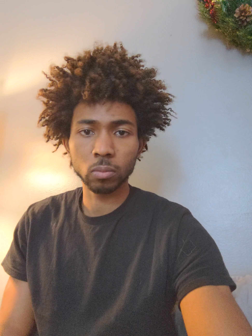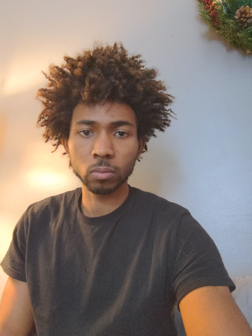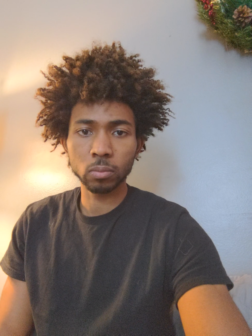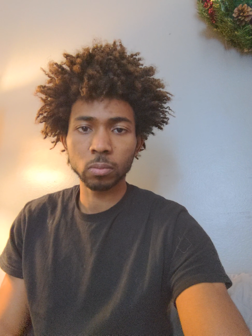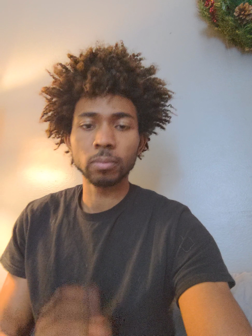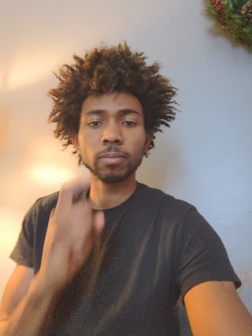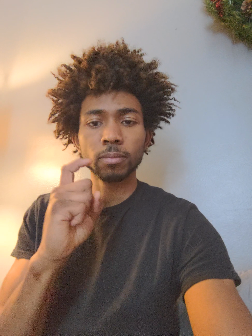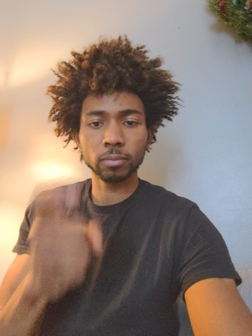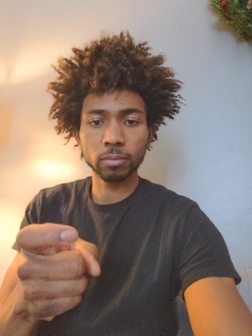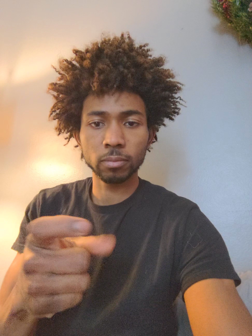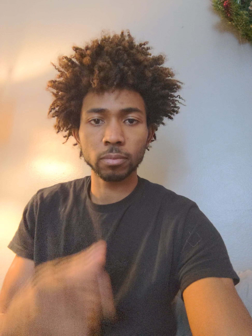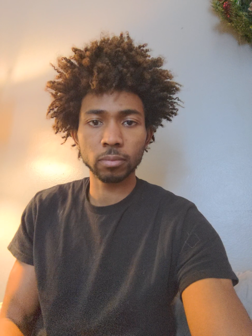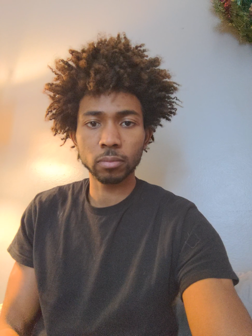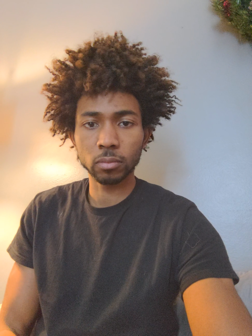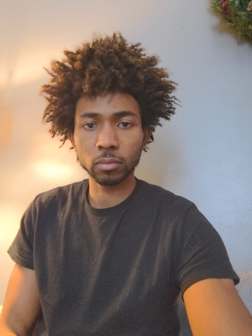gift